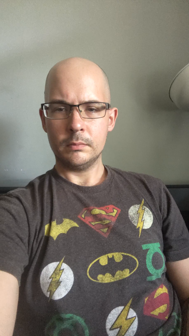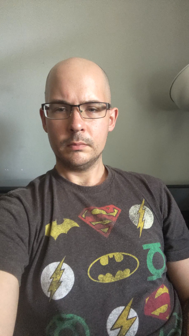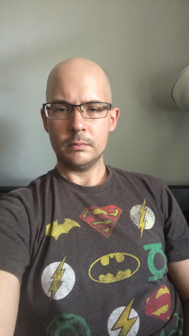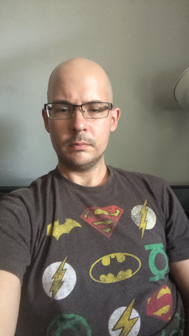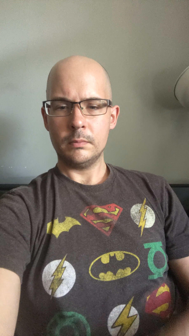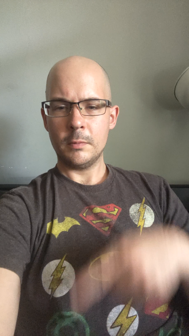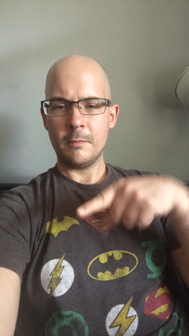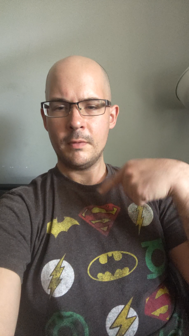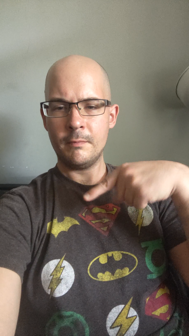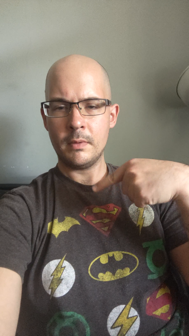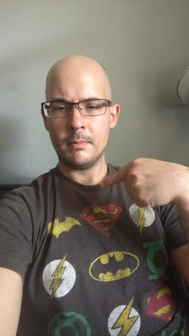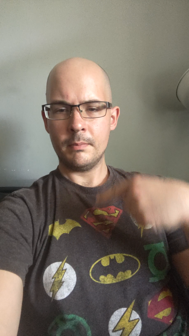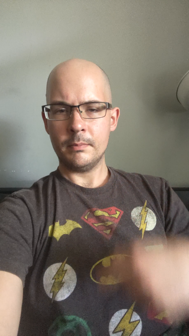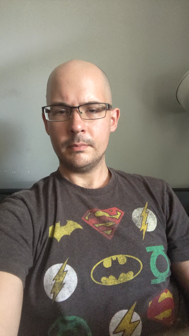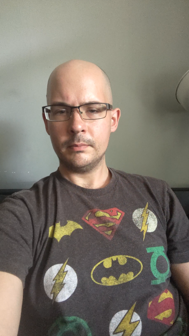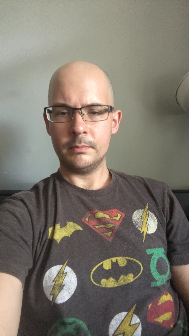flip-flop